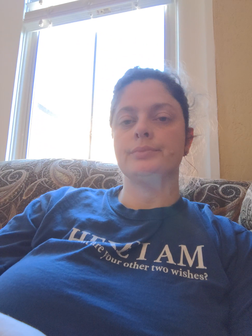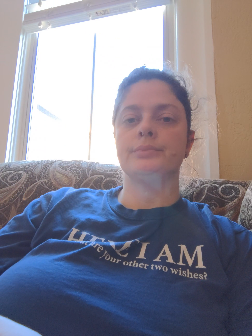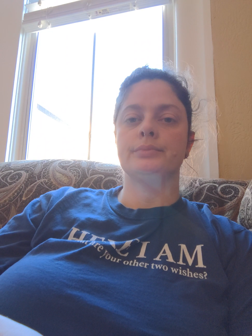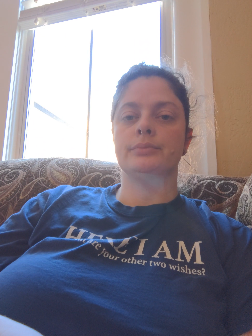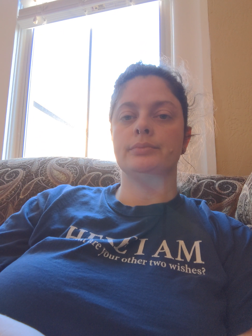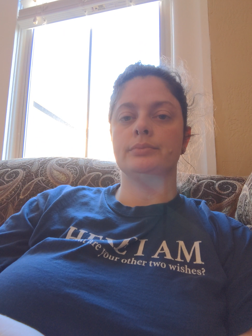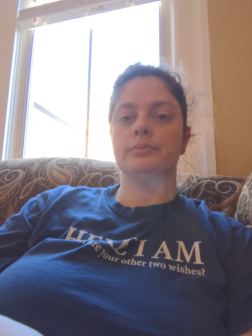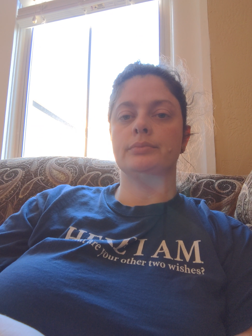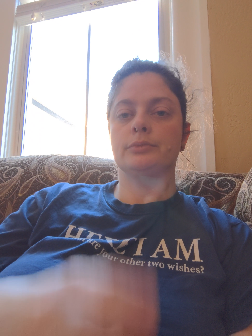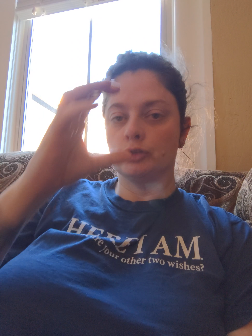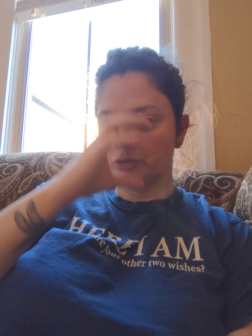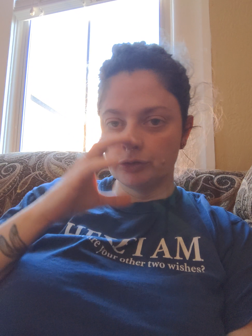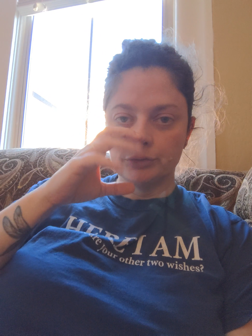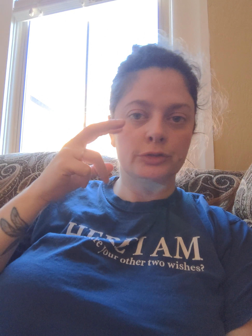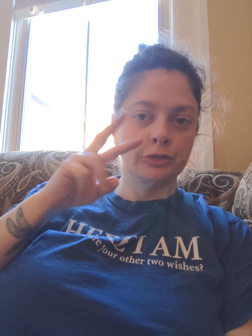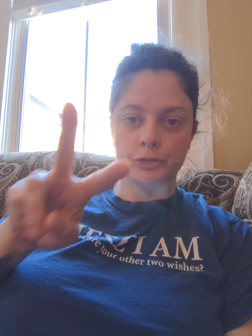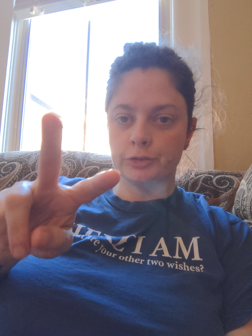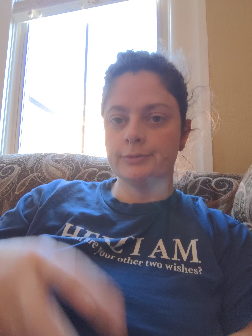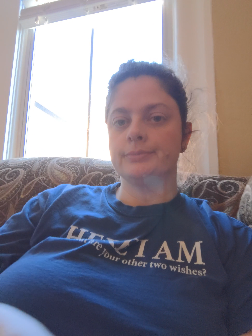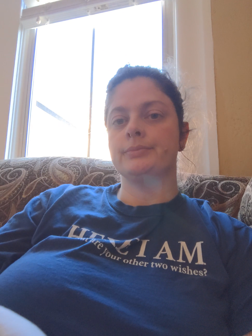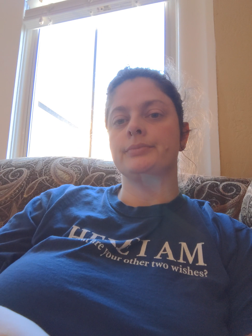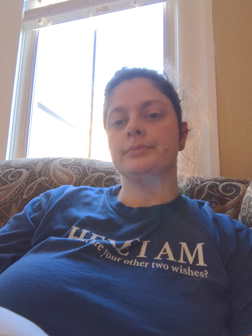look